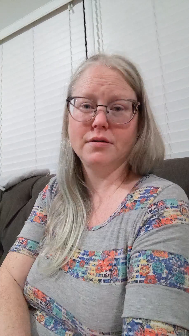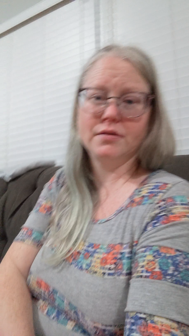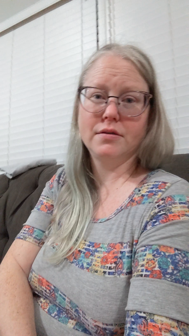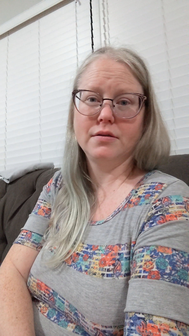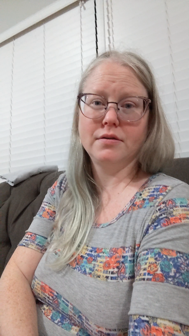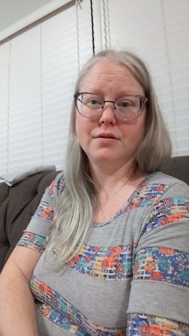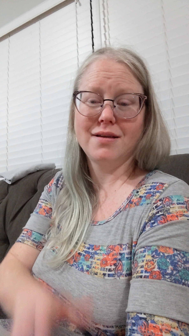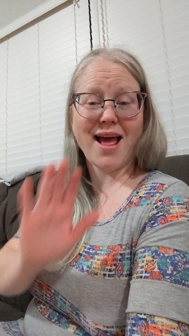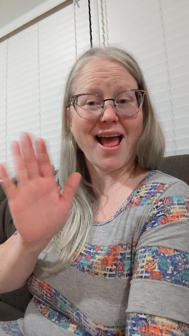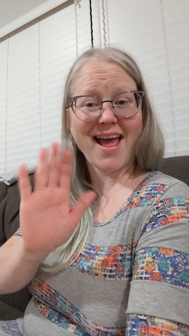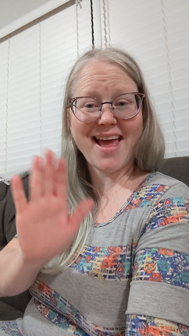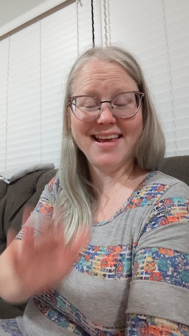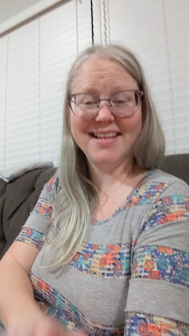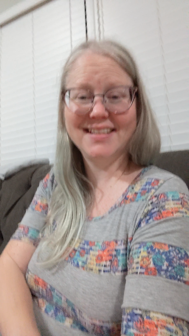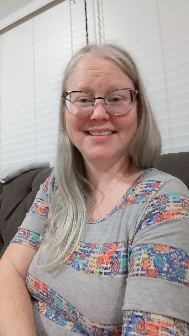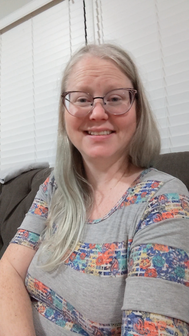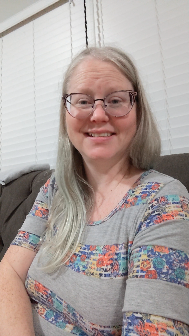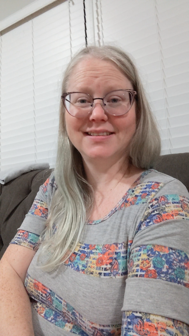hi